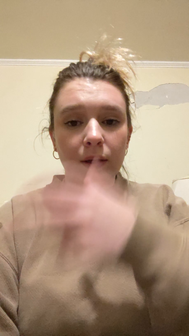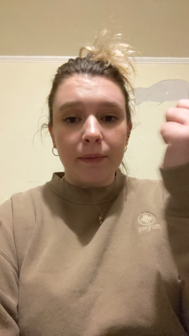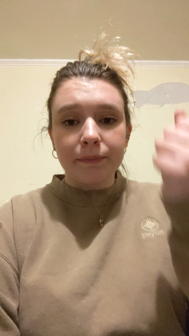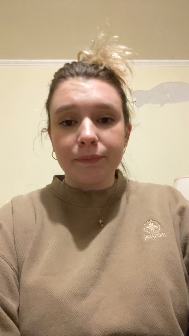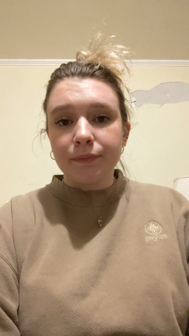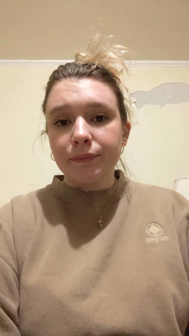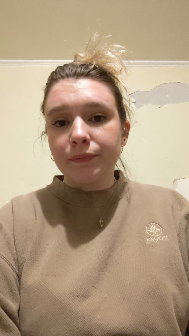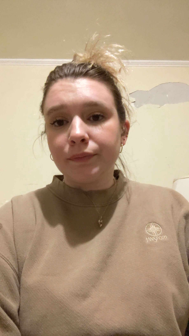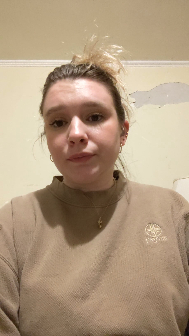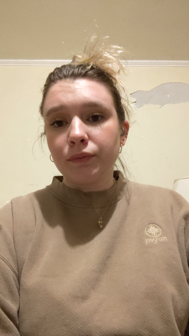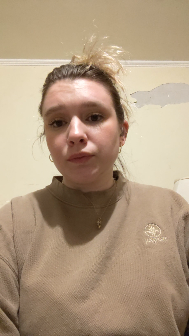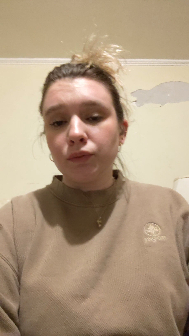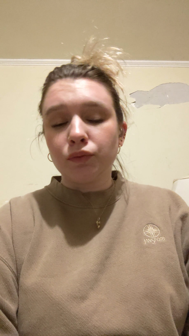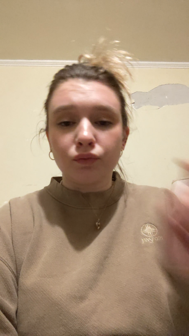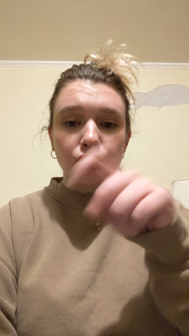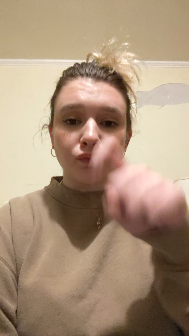should